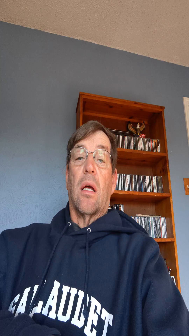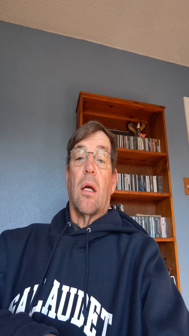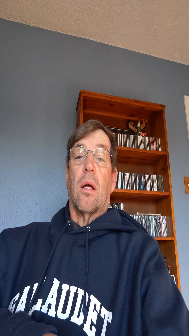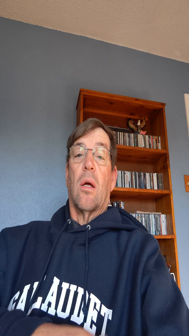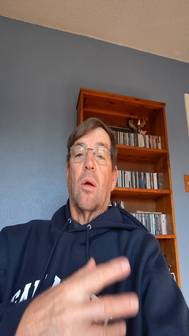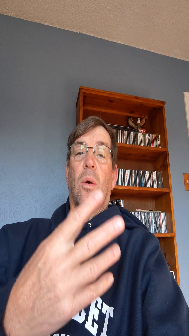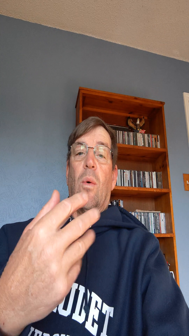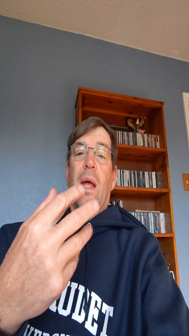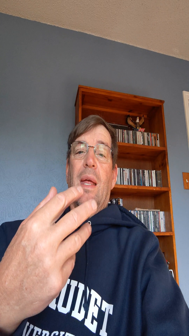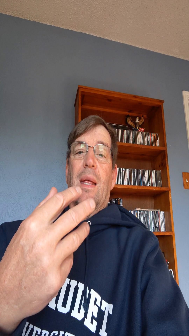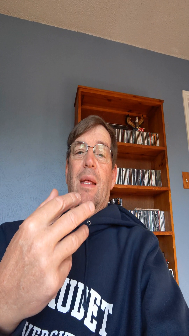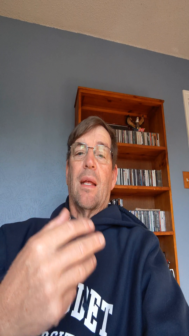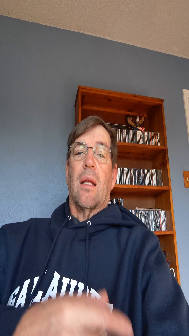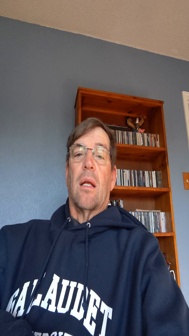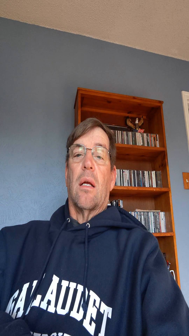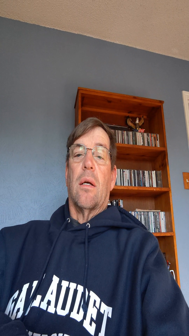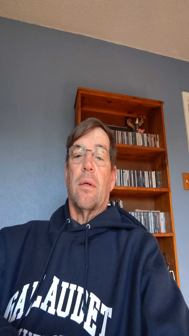wait